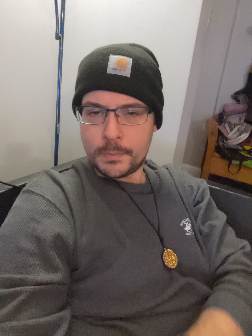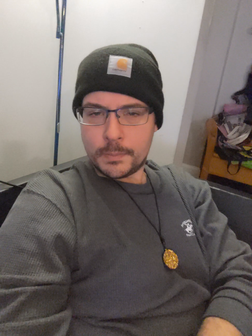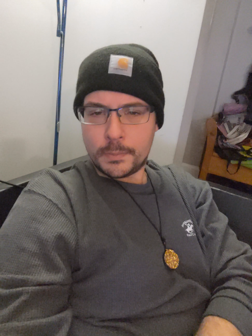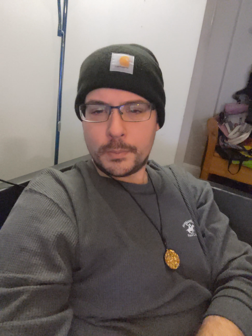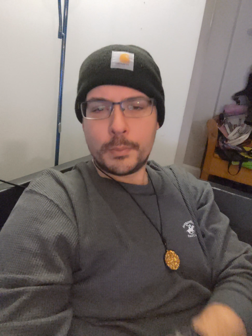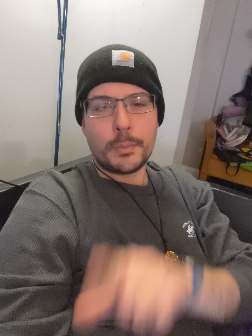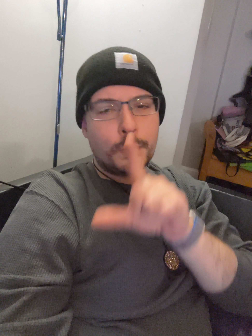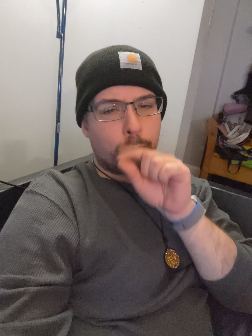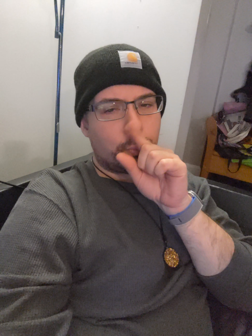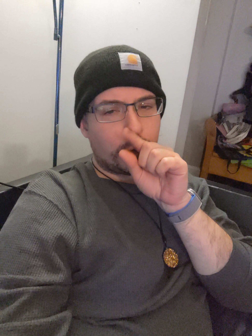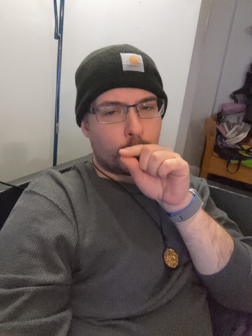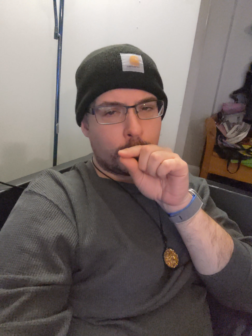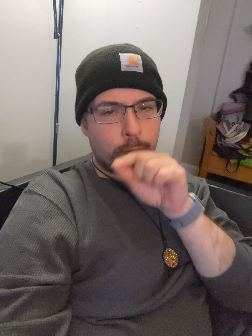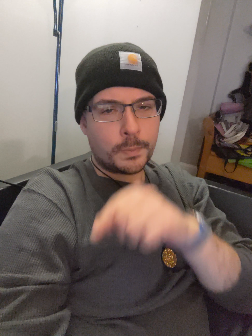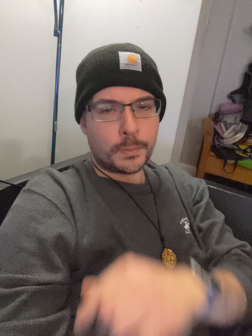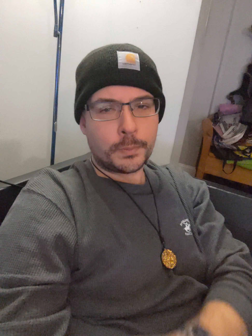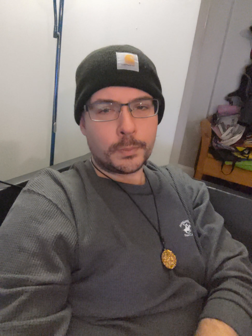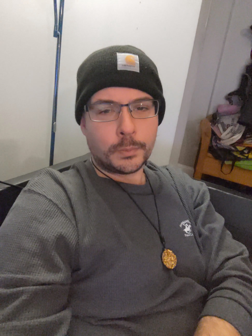bird